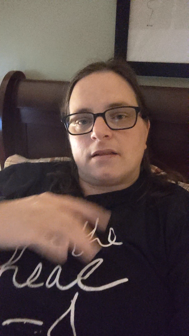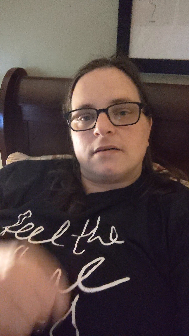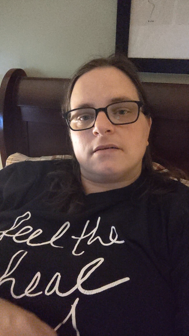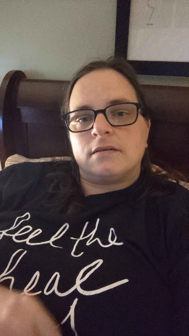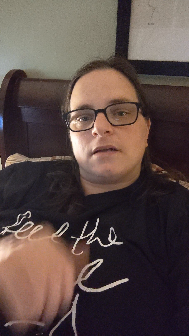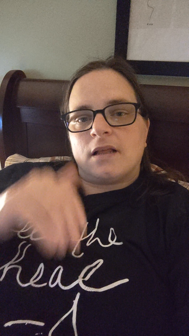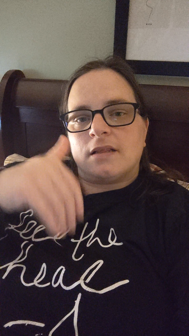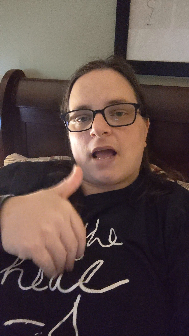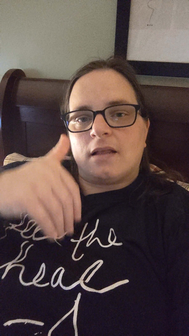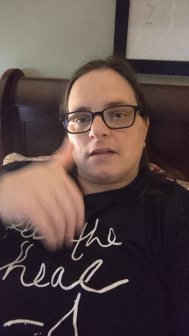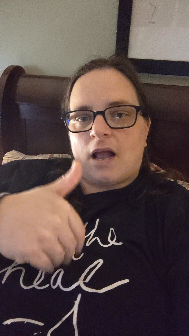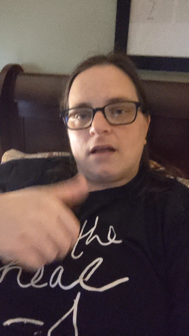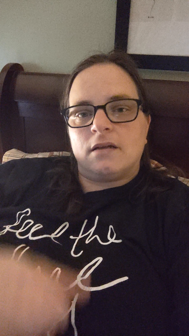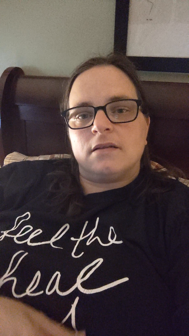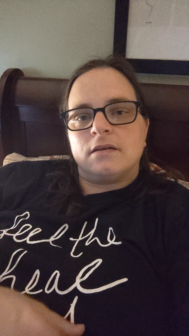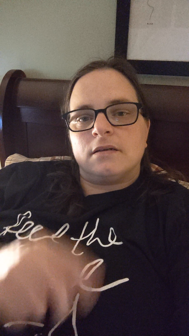night night